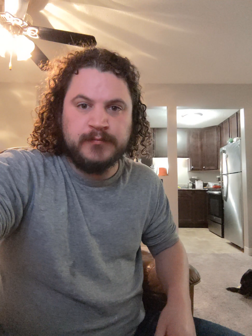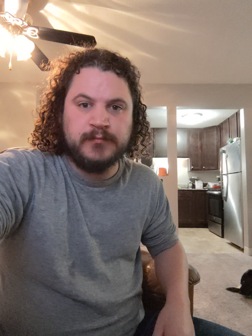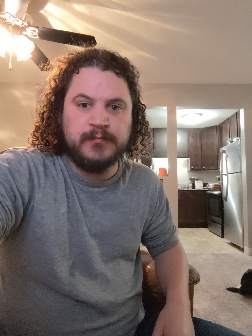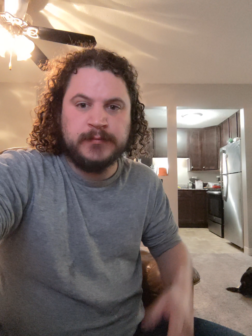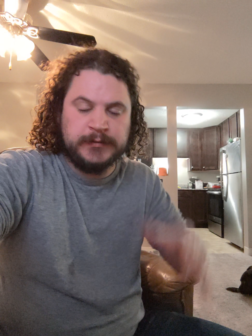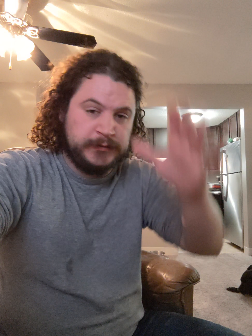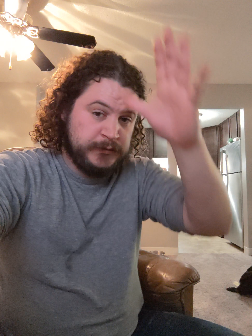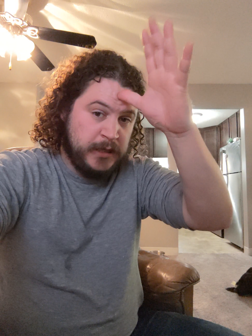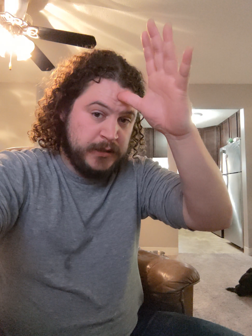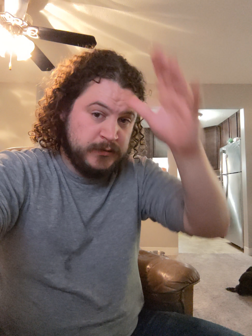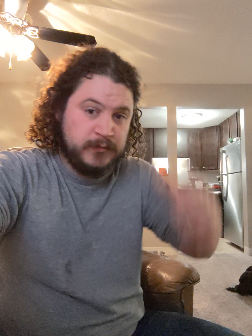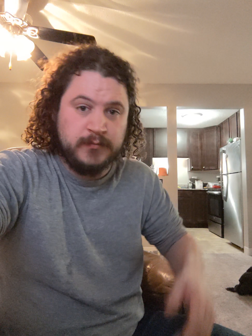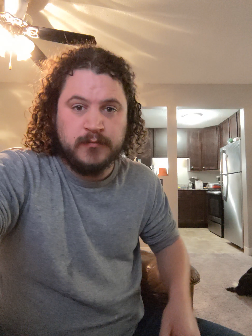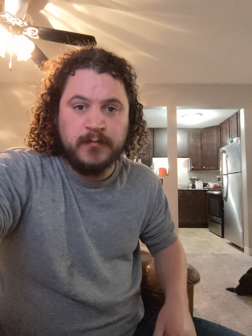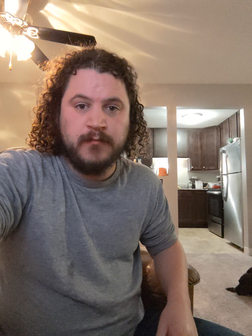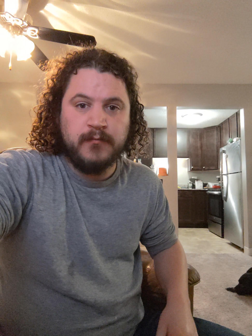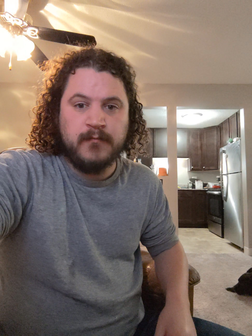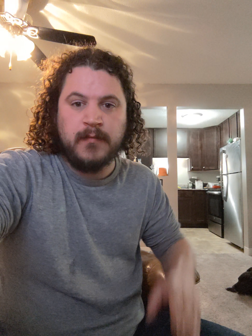dad